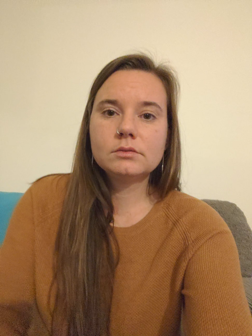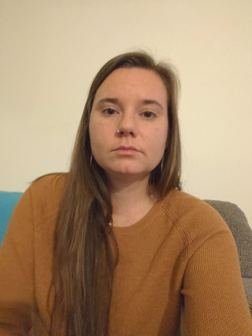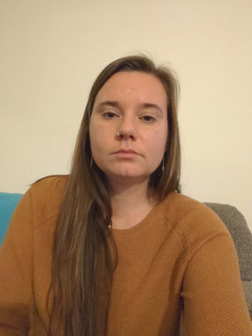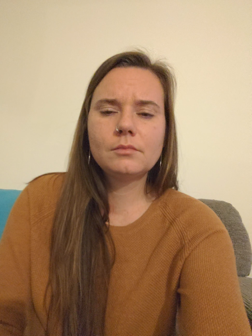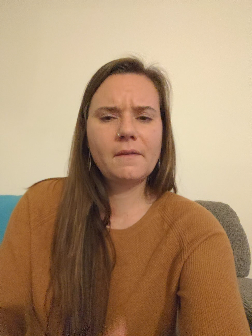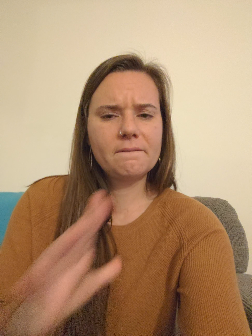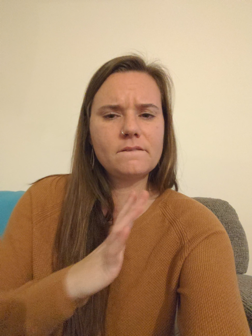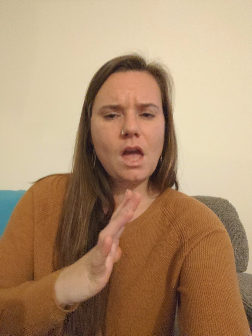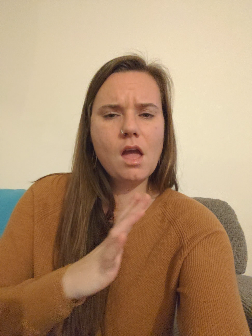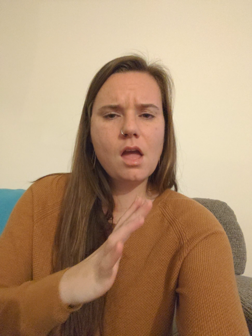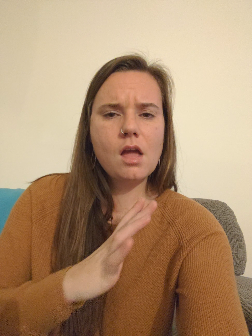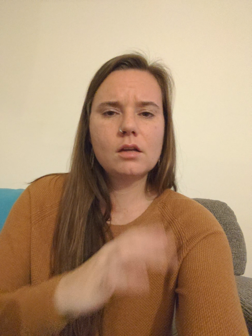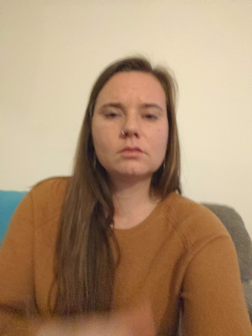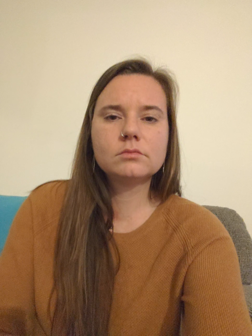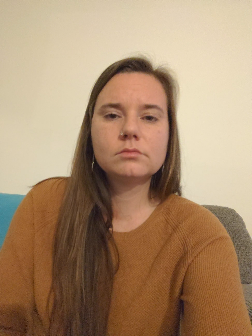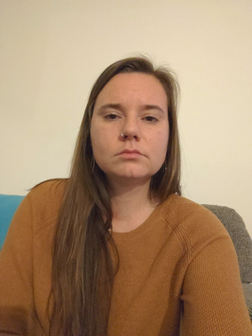fine